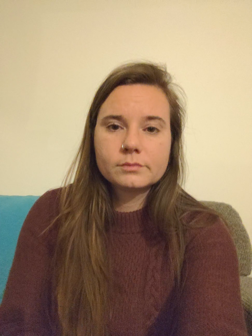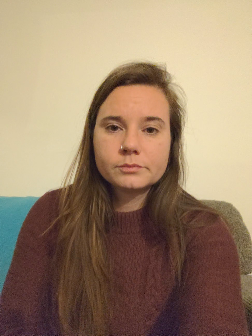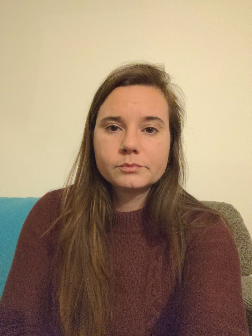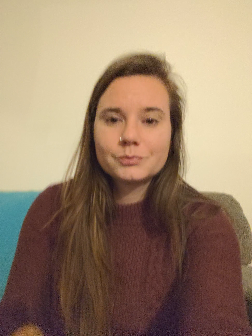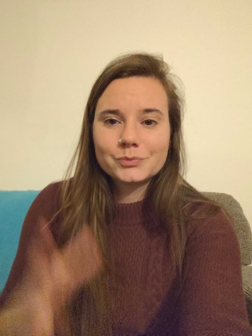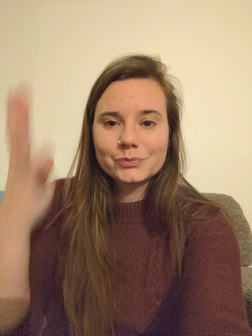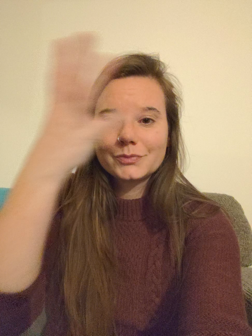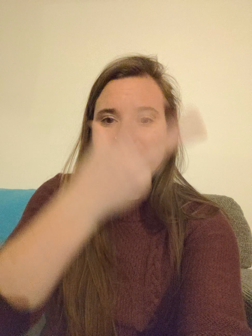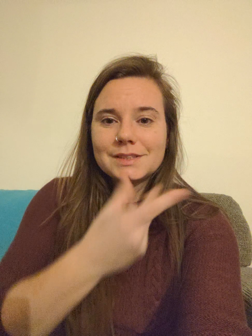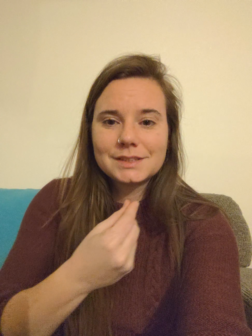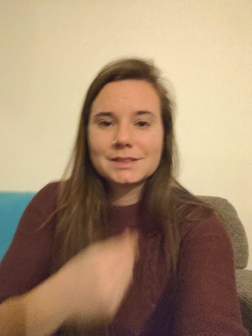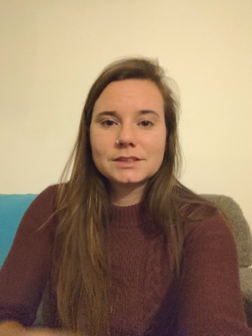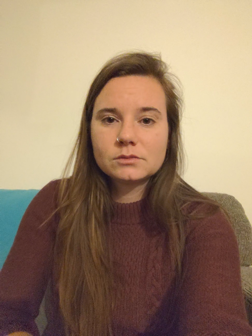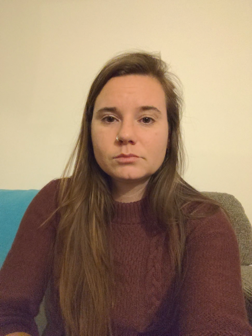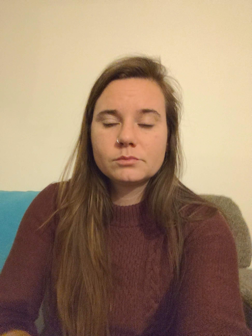pretty